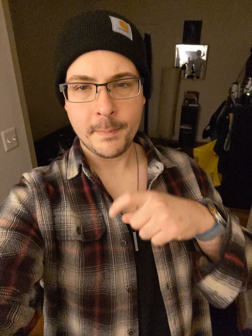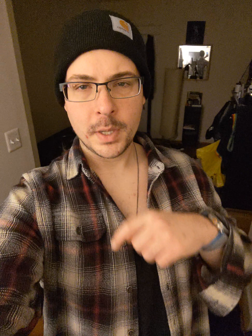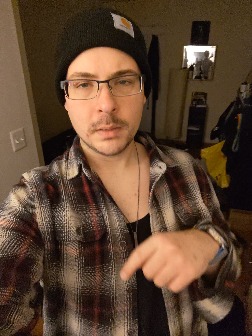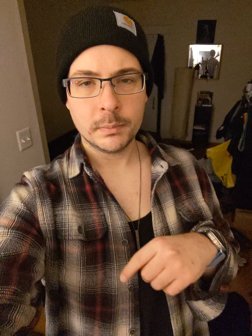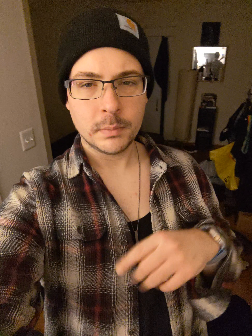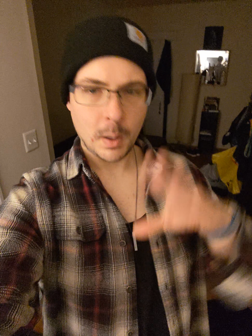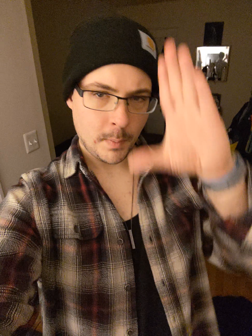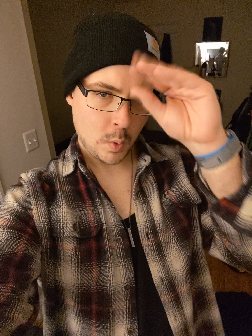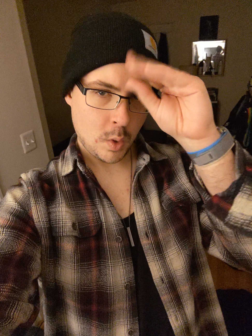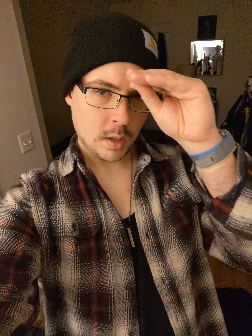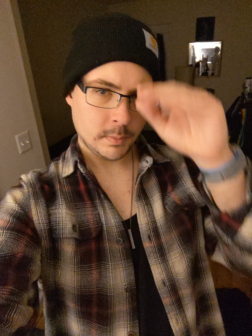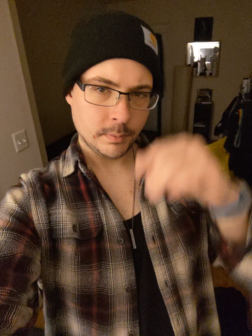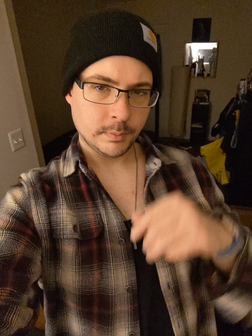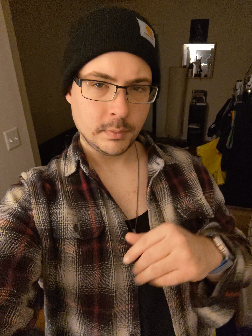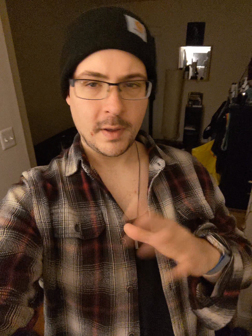boy